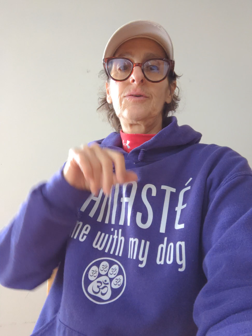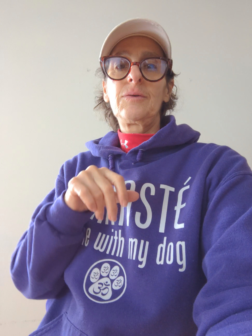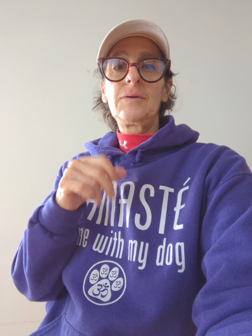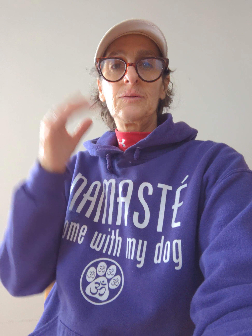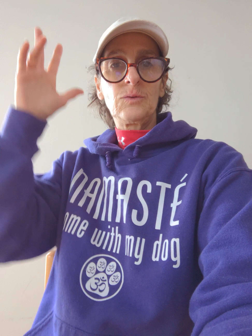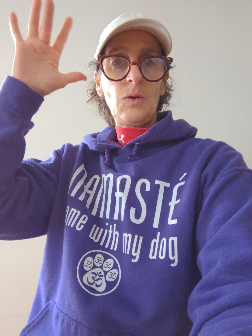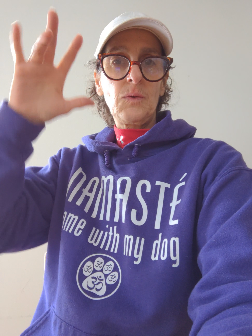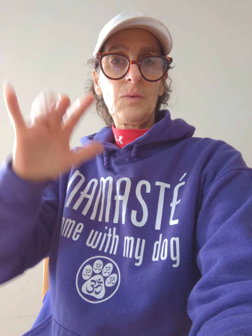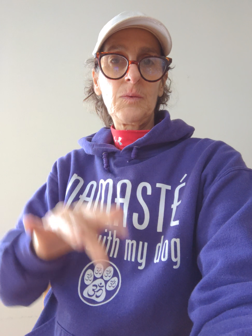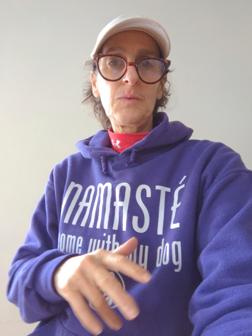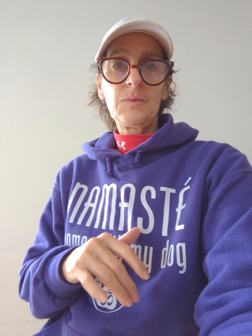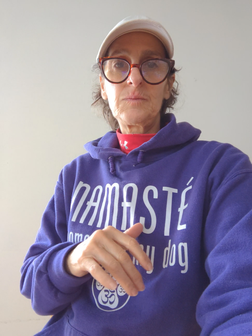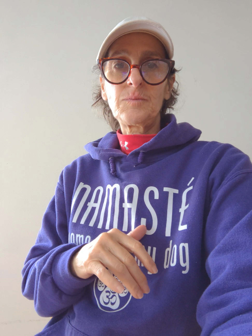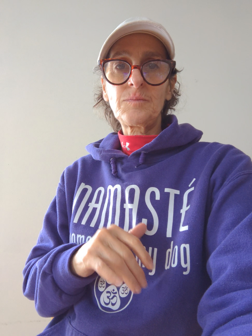snow